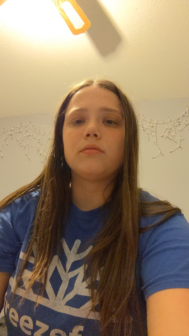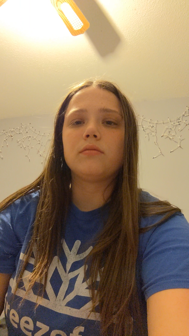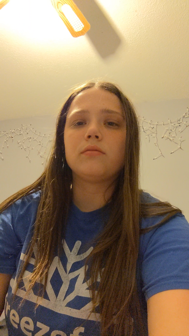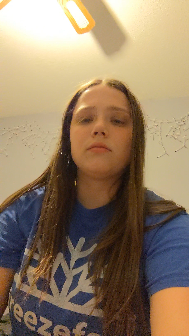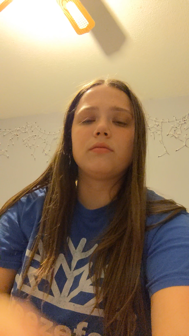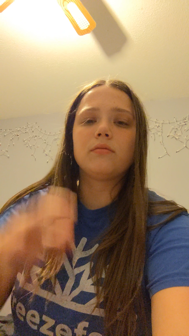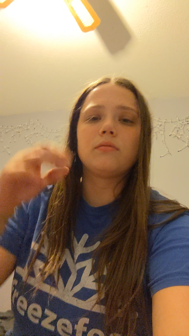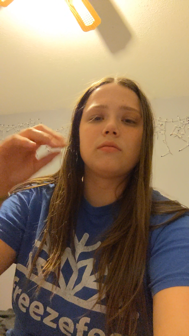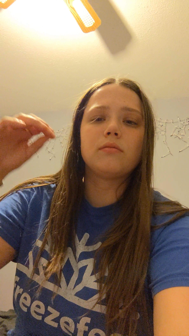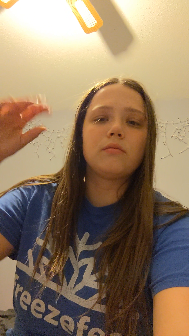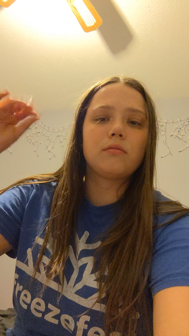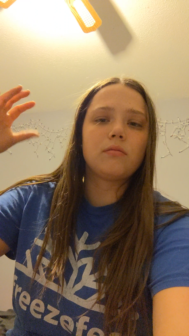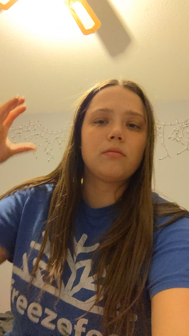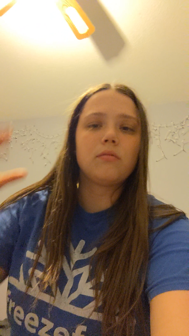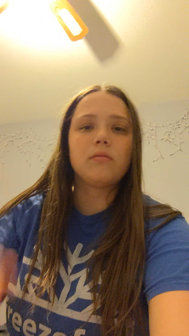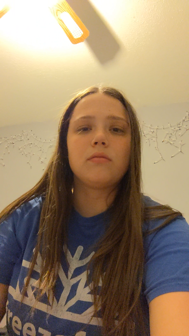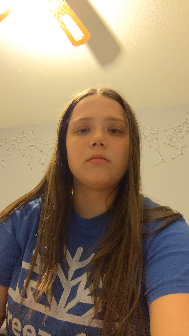bubbles